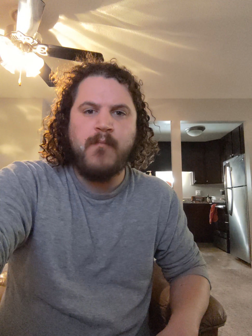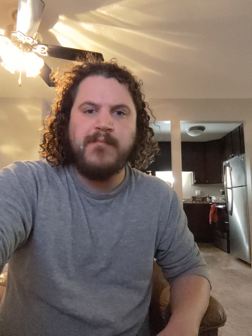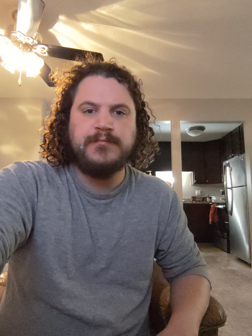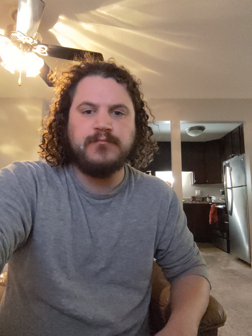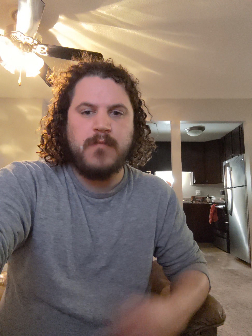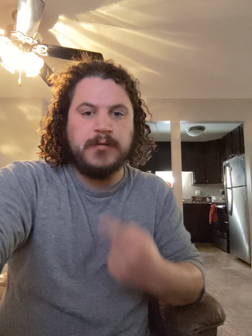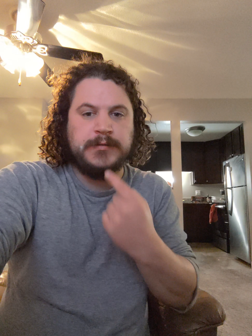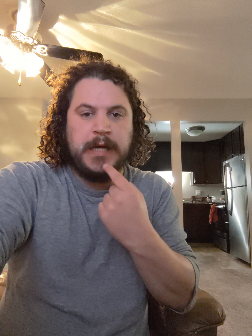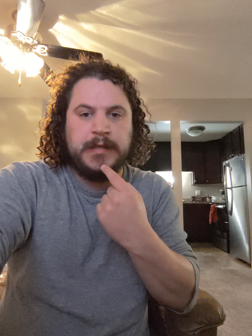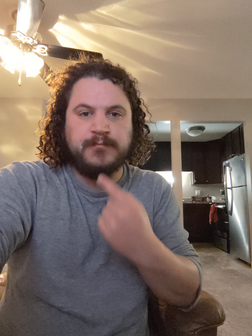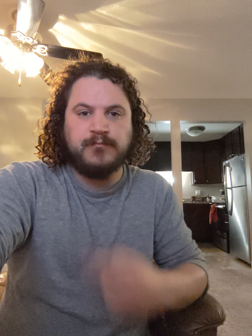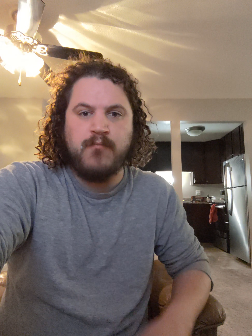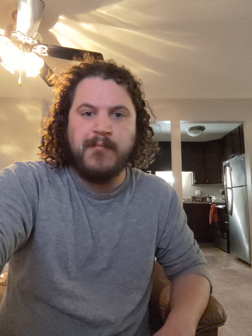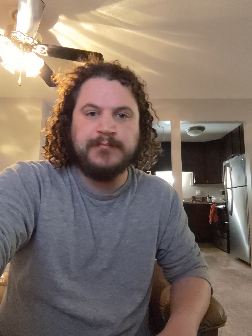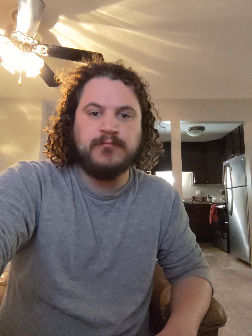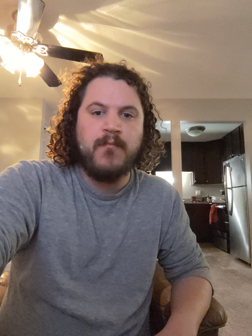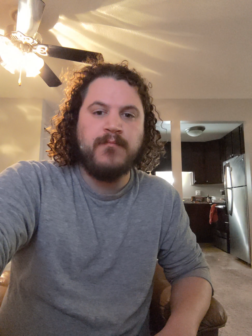say